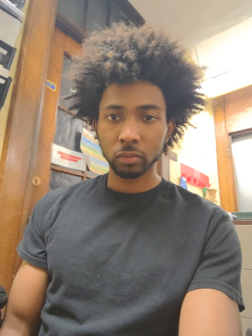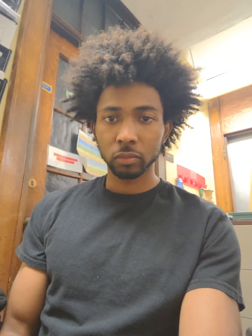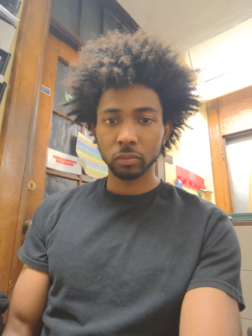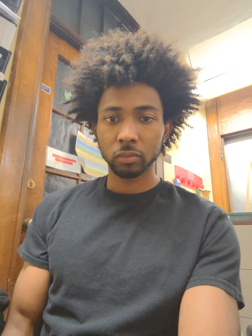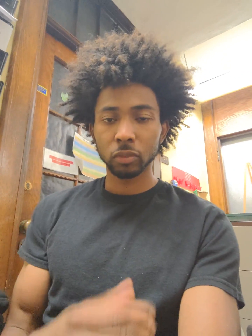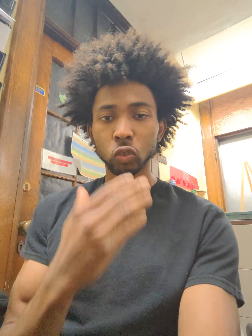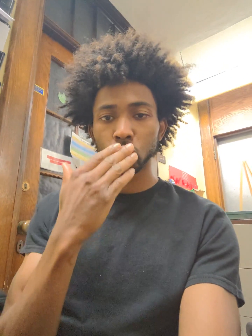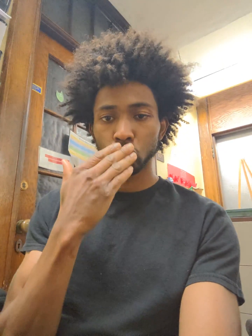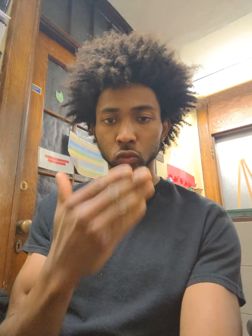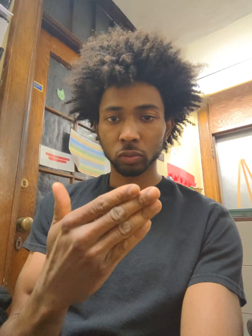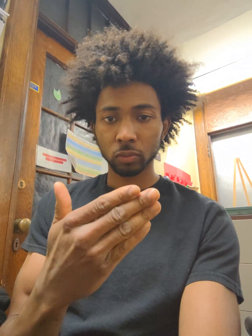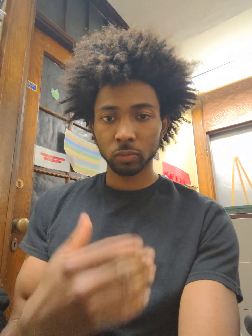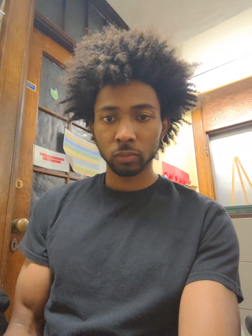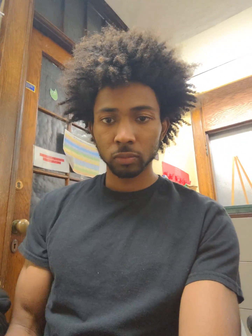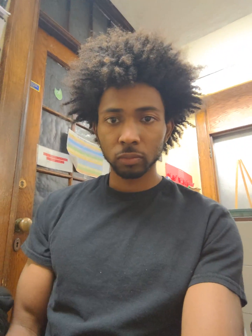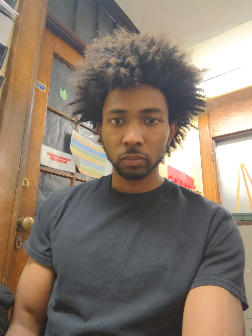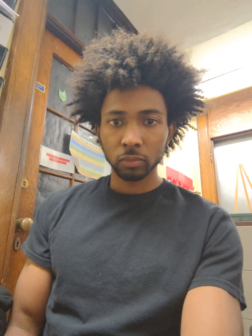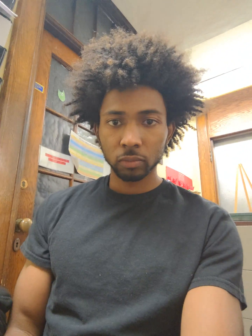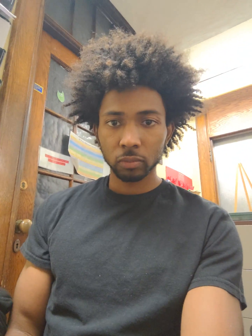good